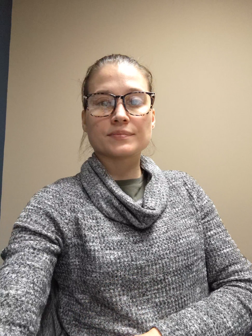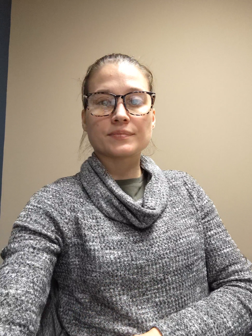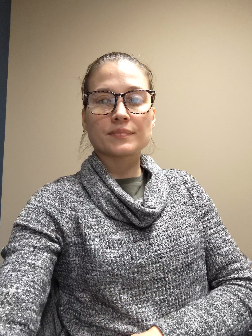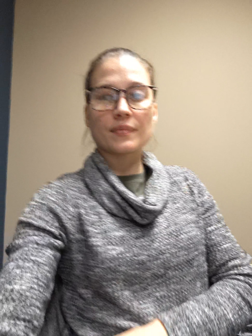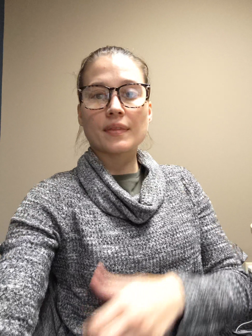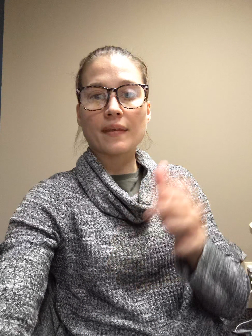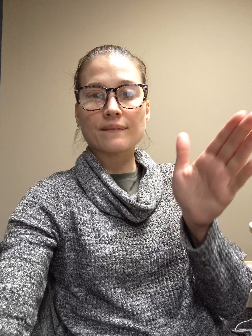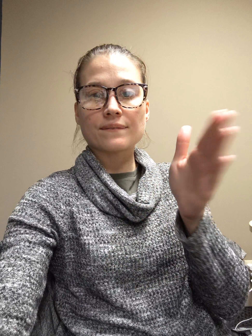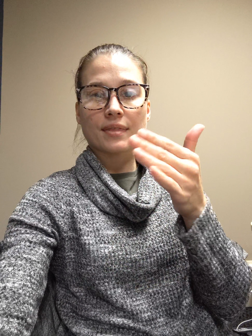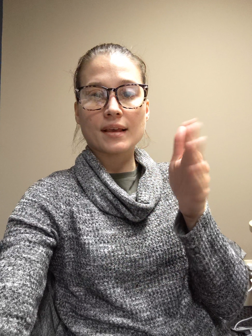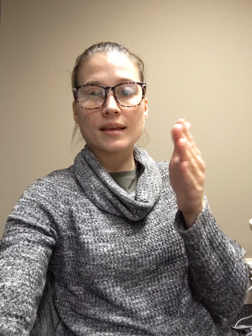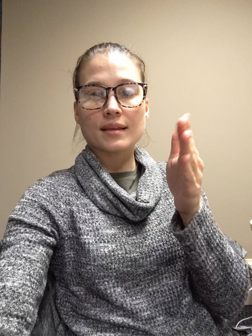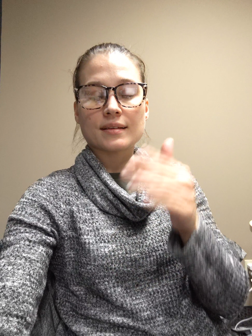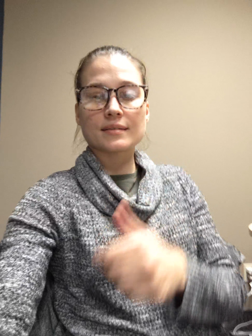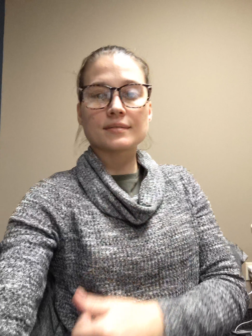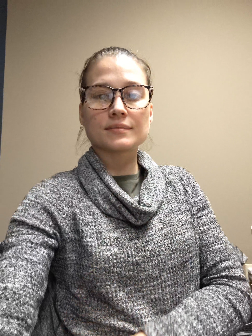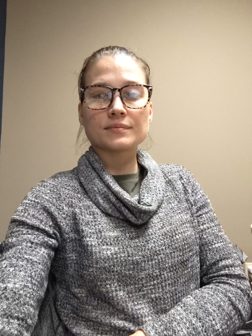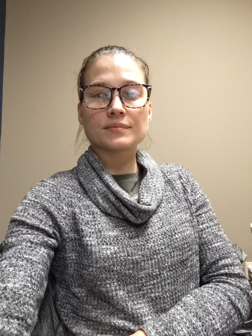flag